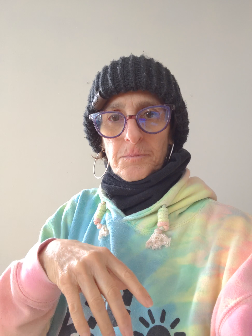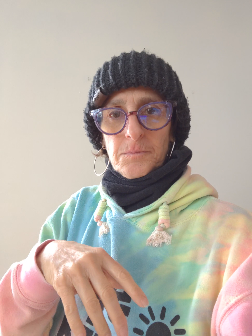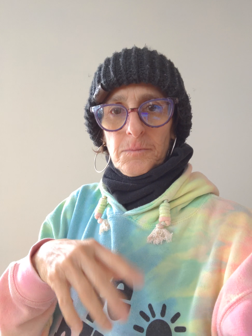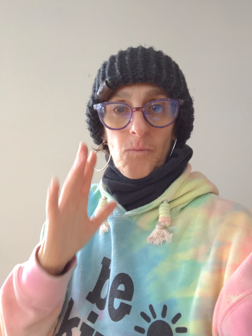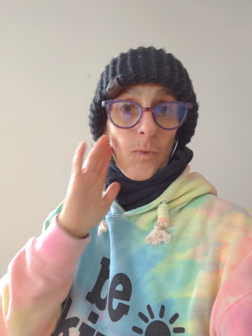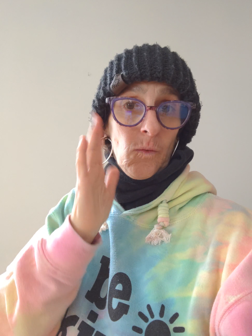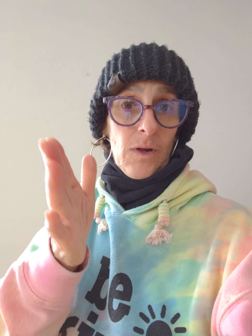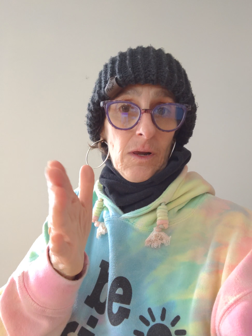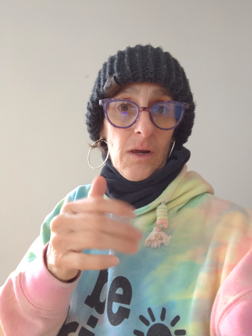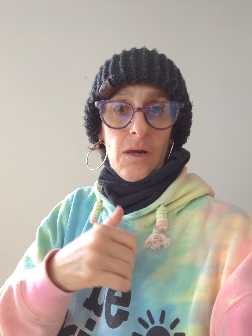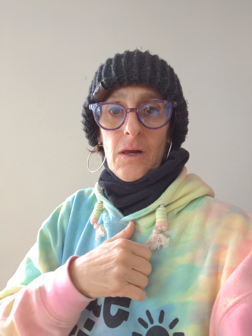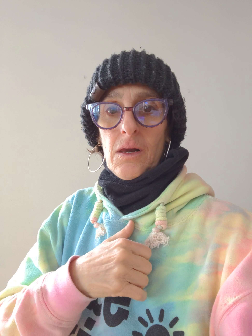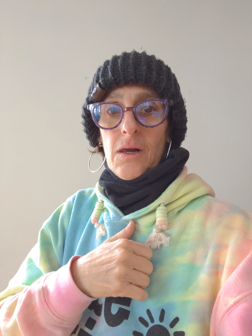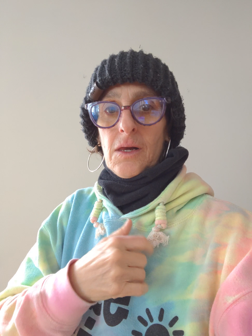will